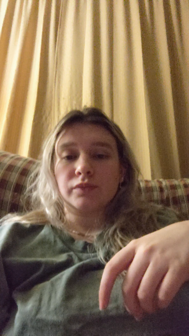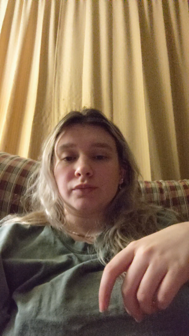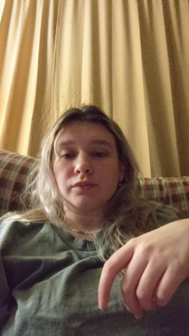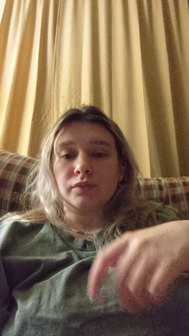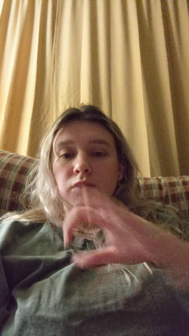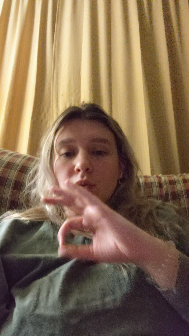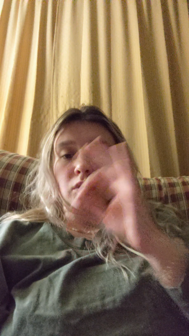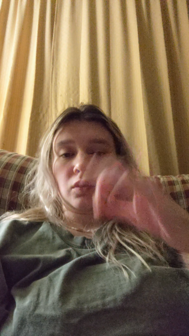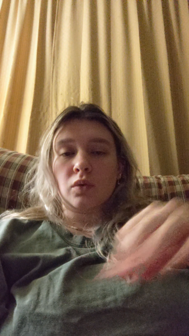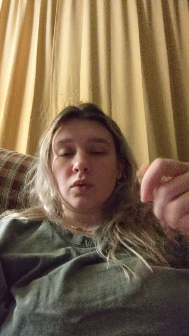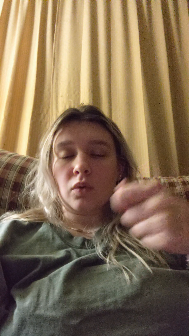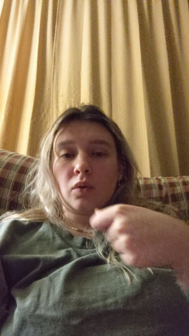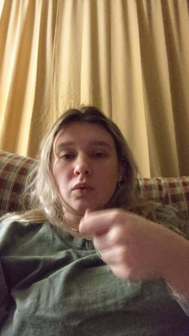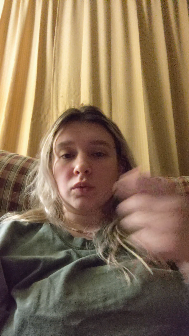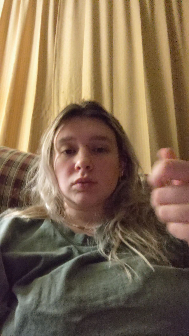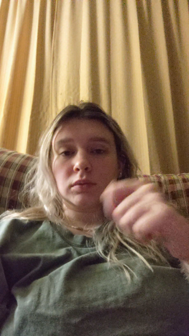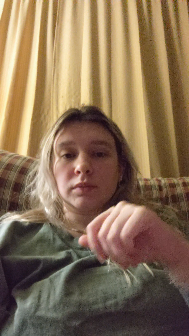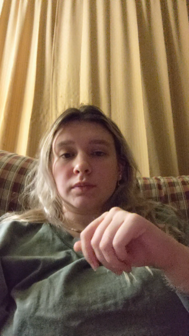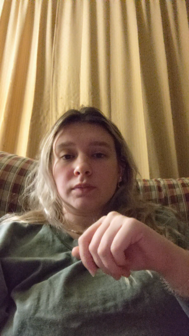hose